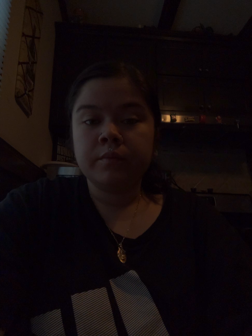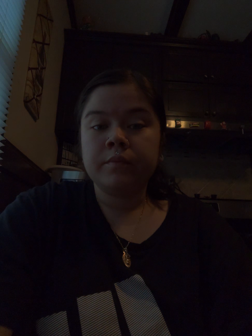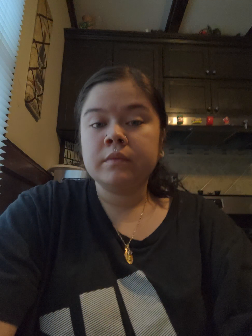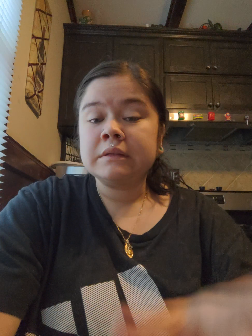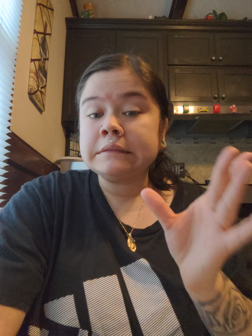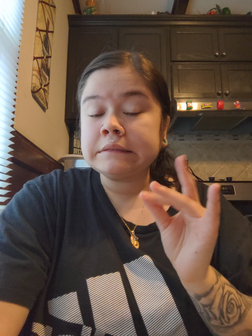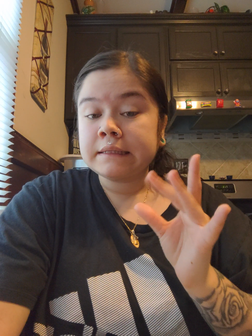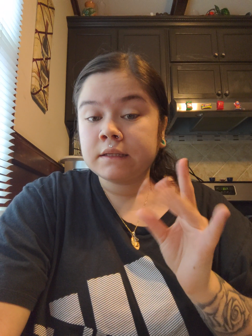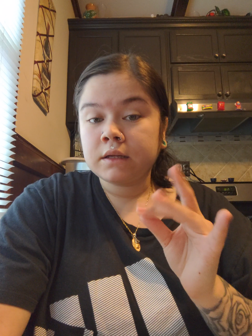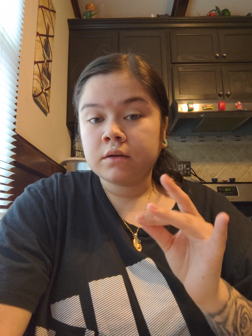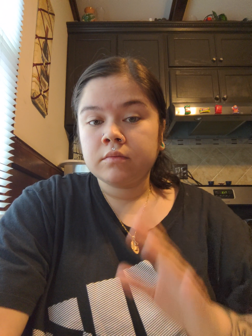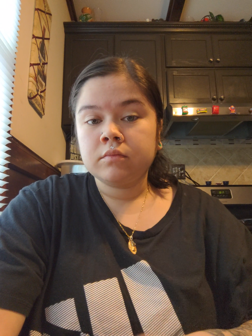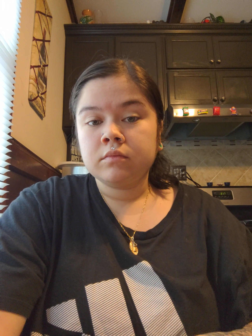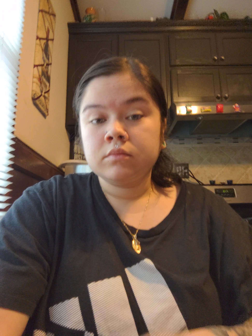sticky